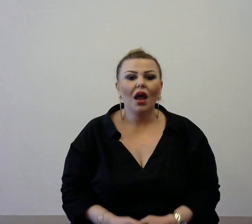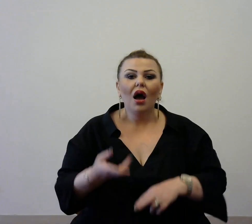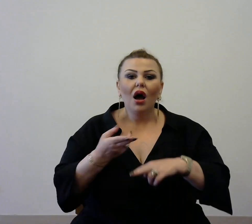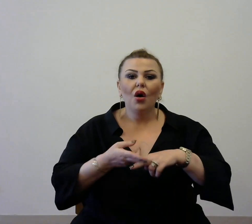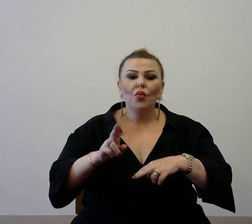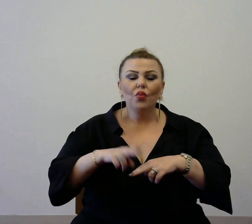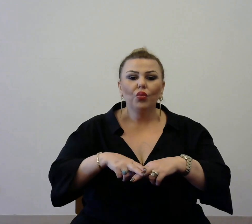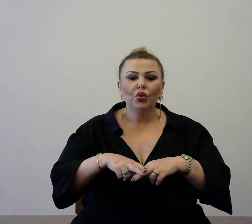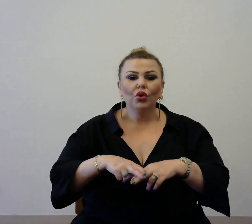bu